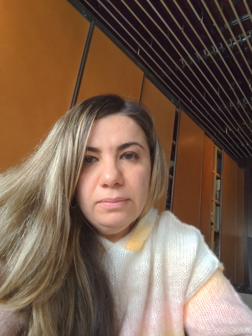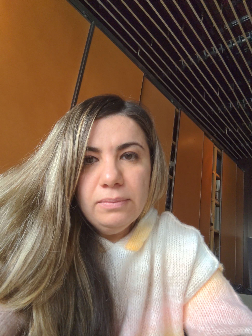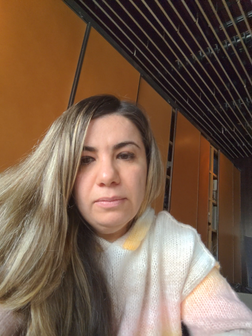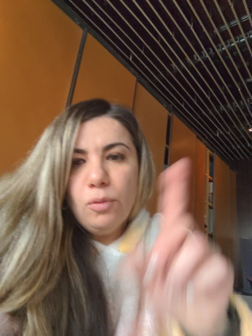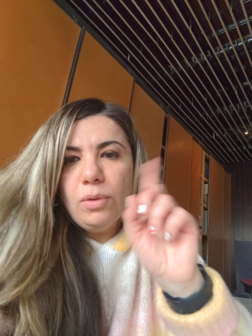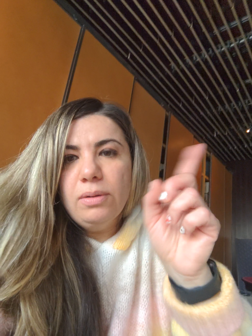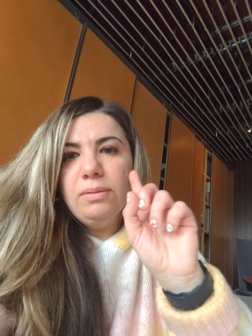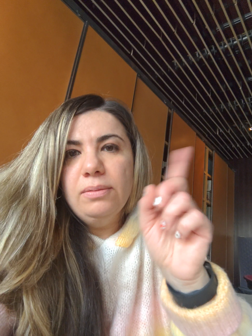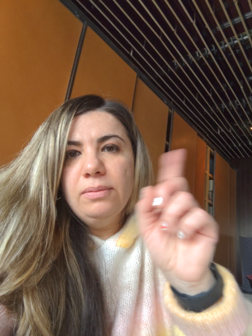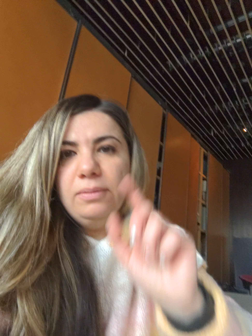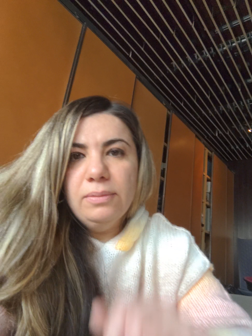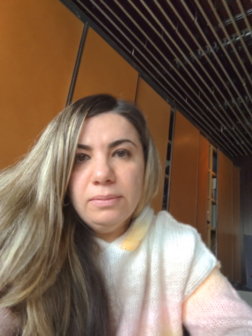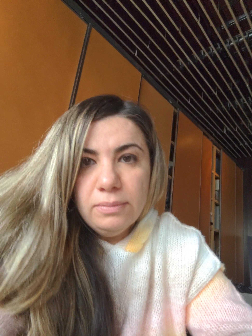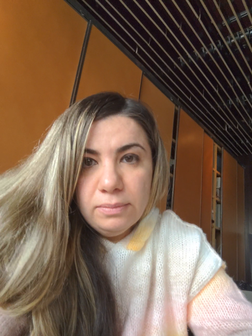where